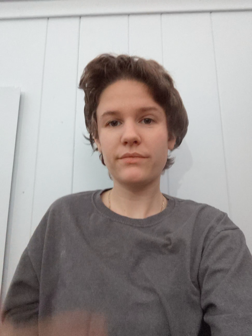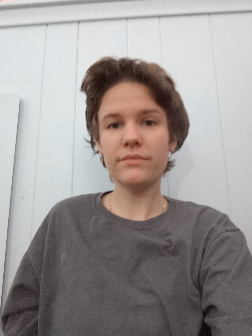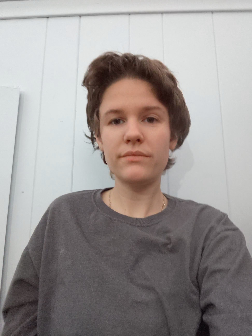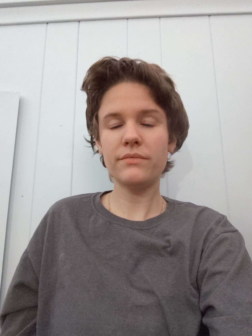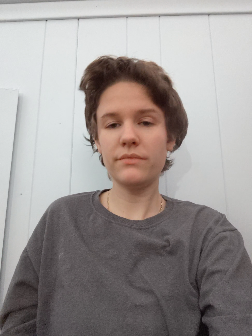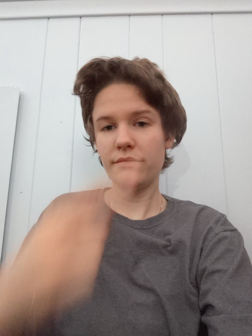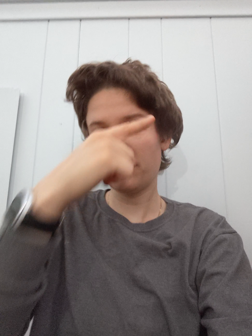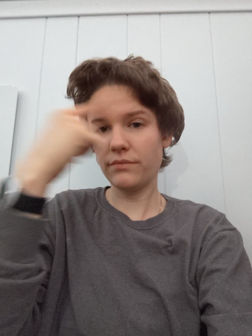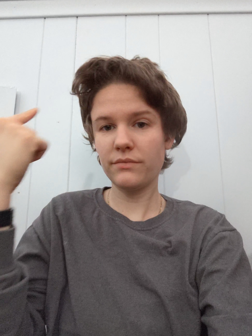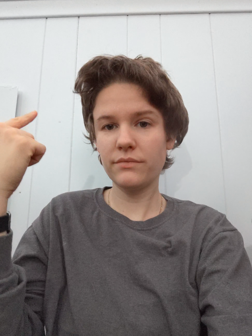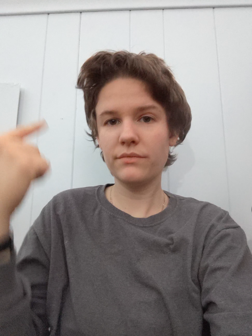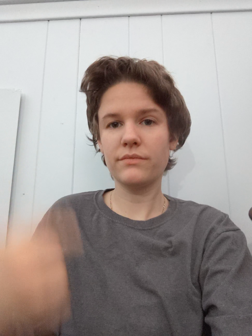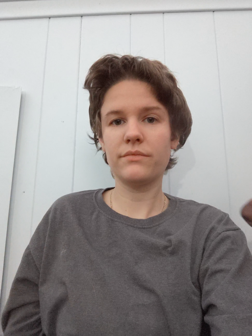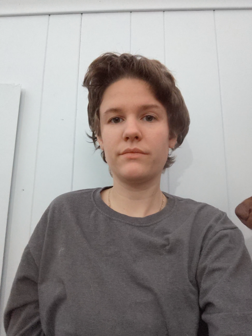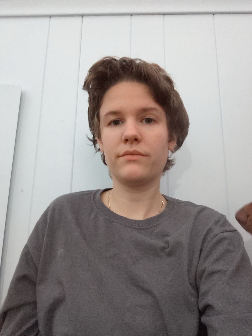black